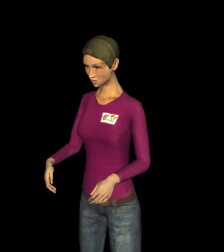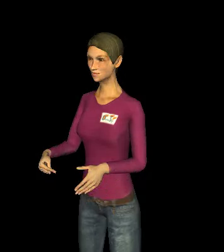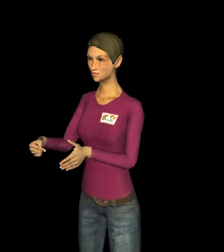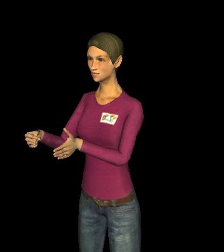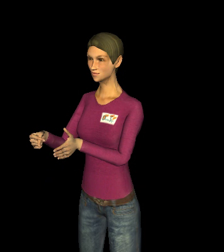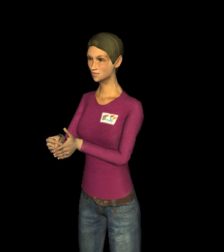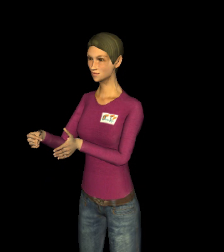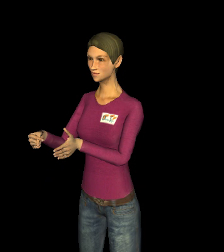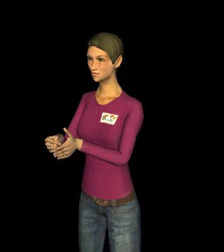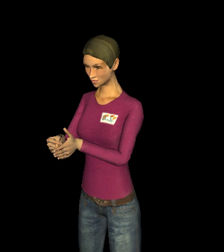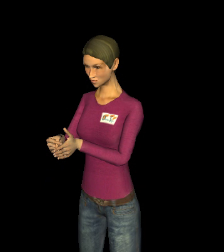متى